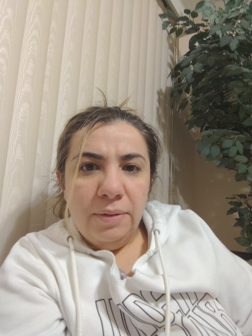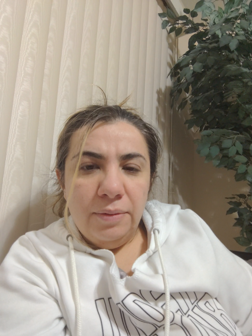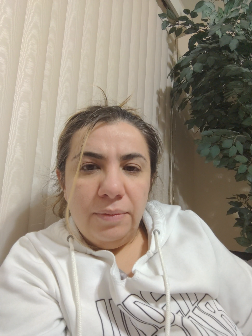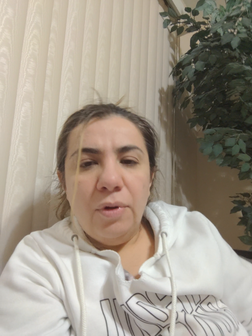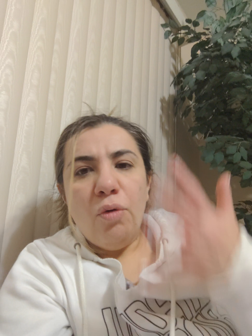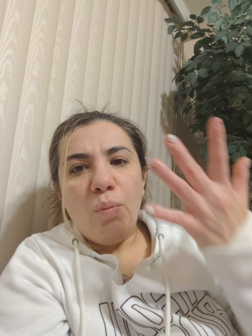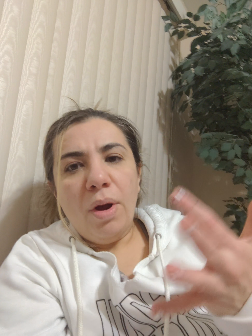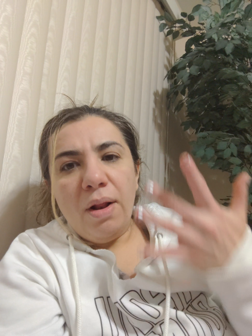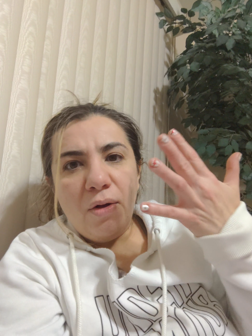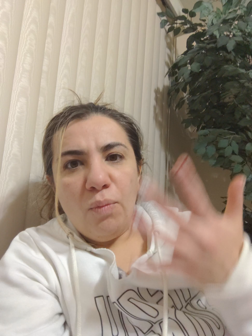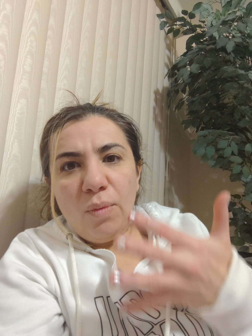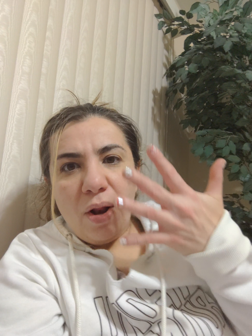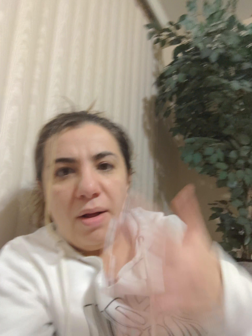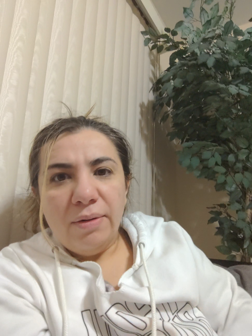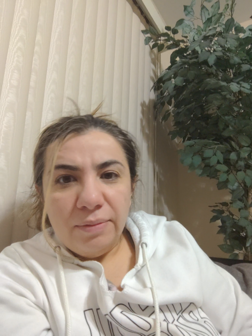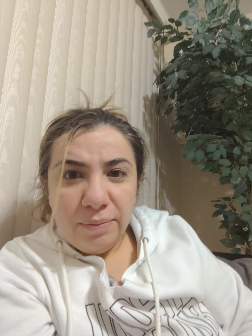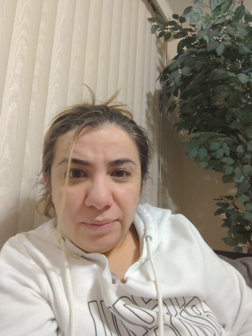wait